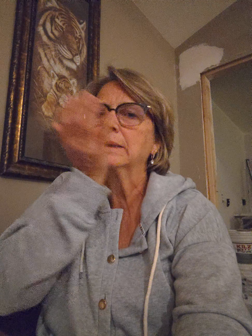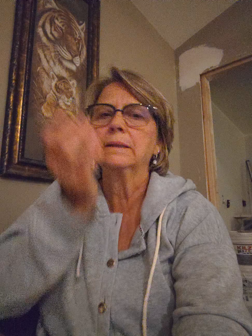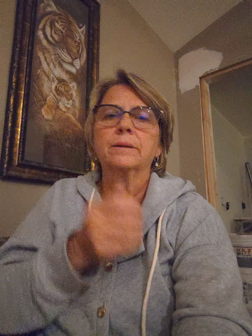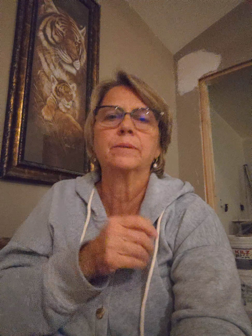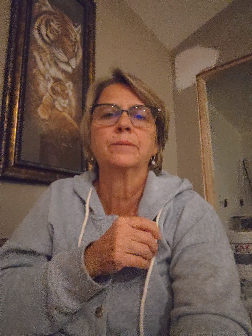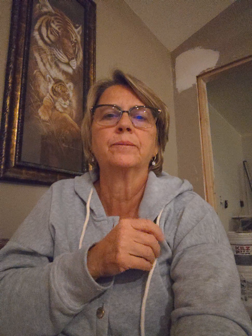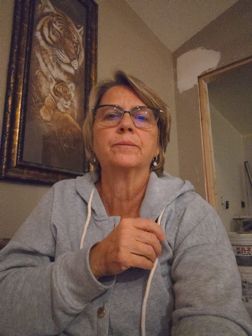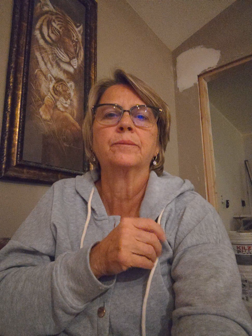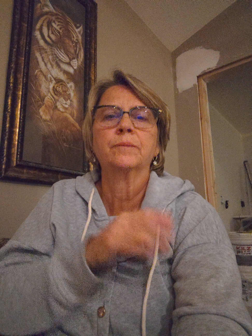grass